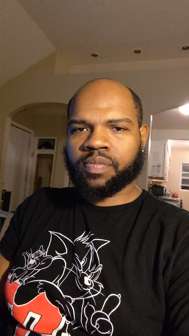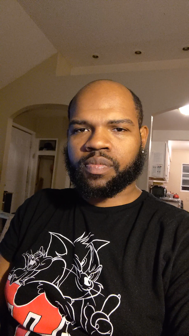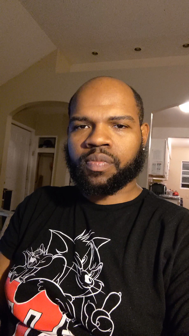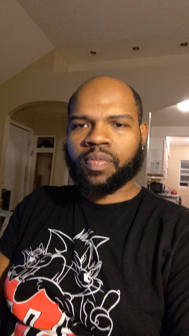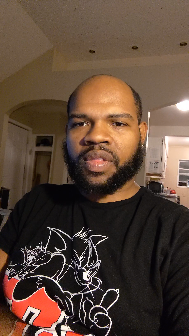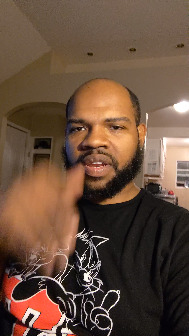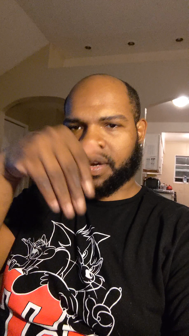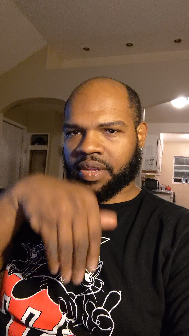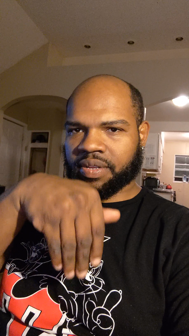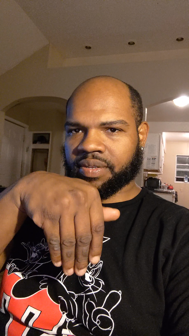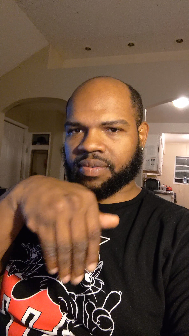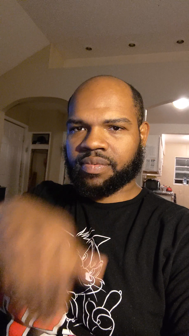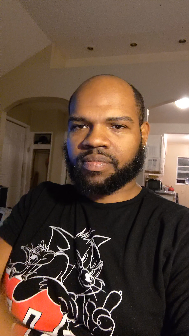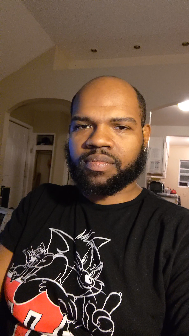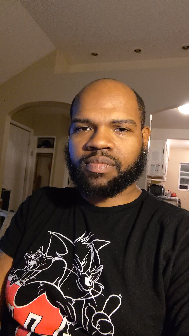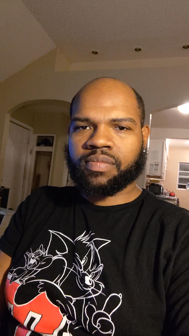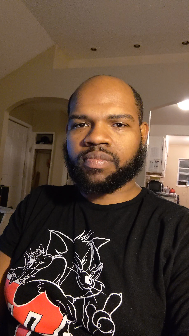night night